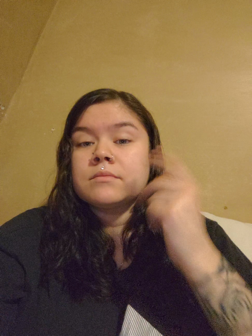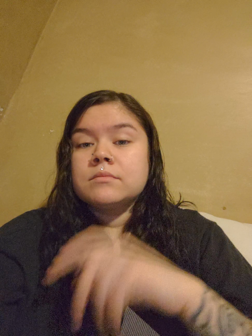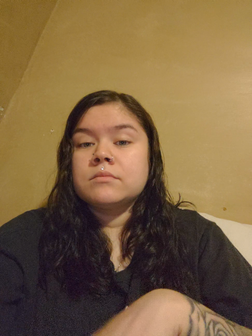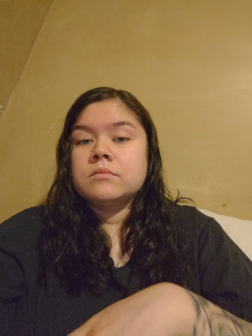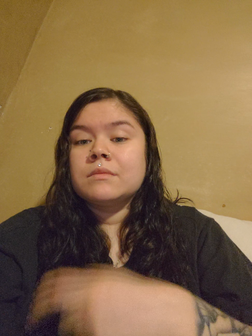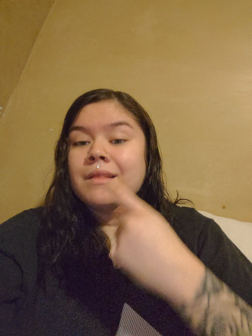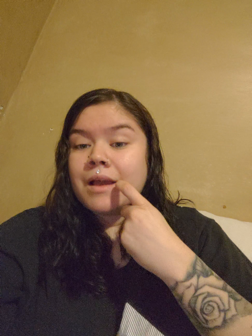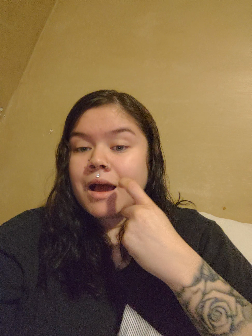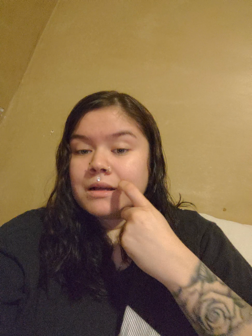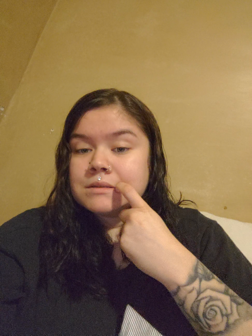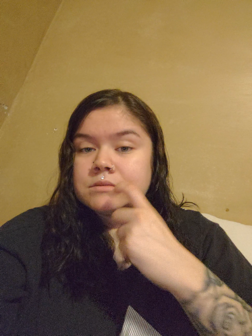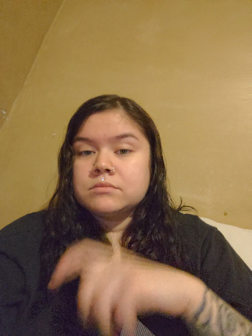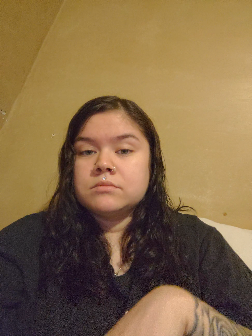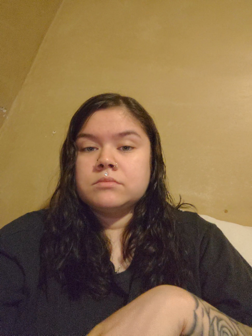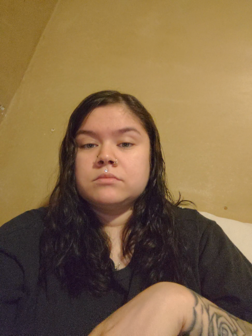window